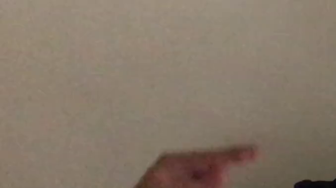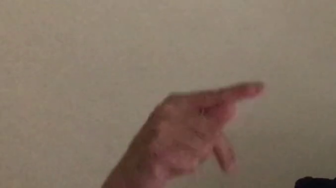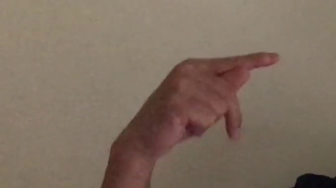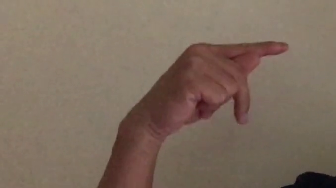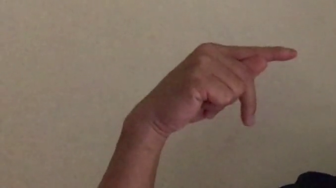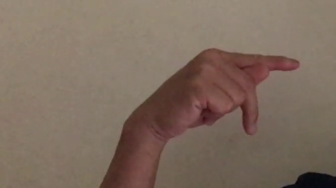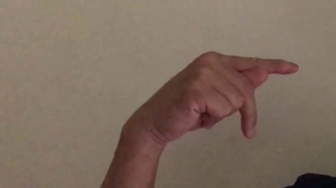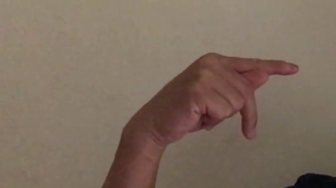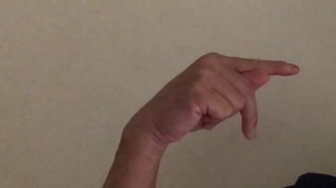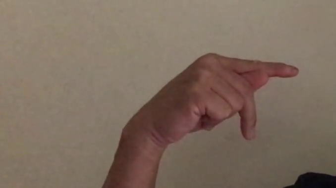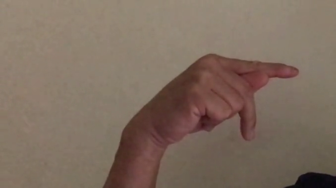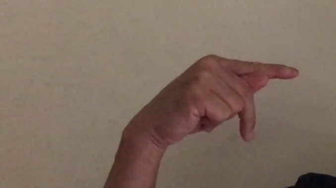ष